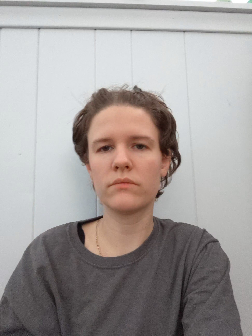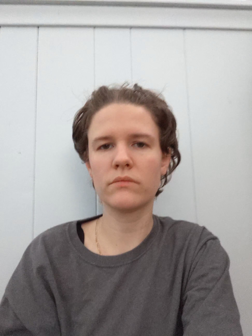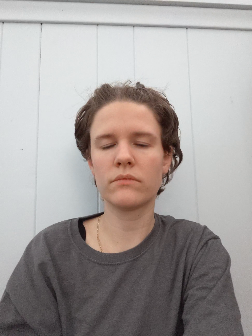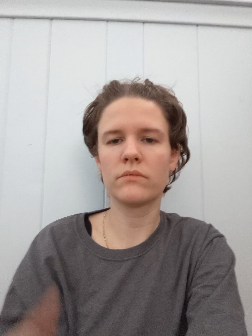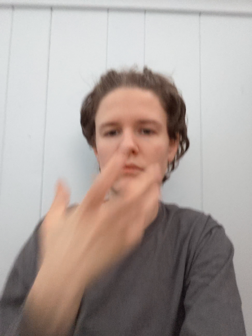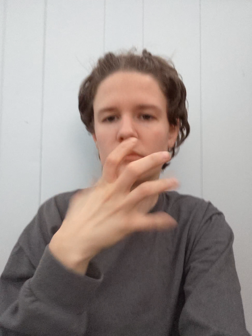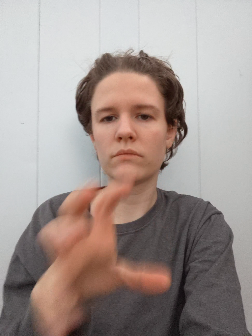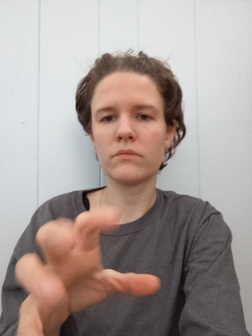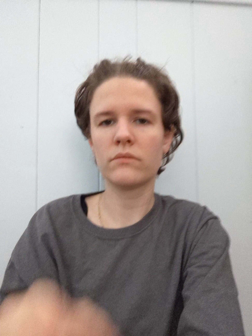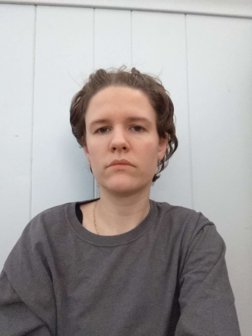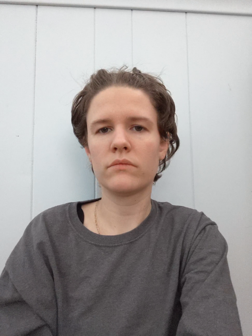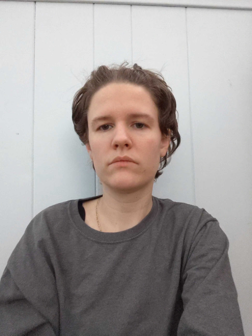hot